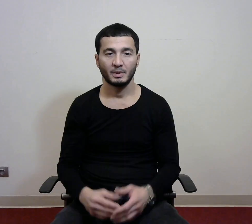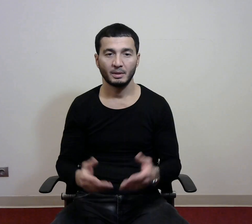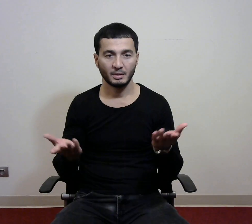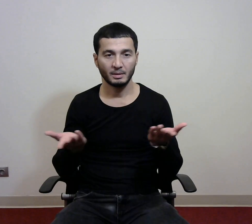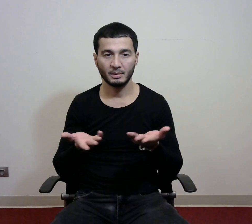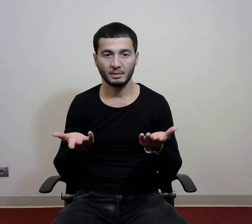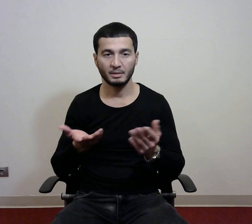hansı